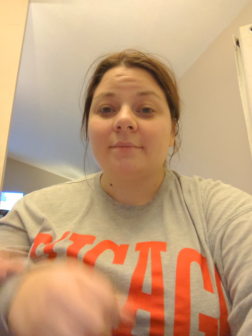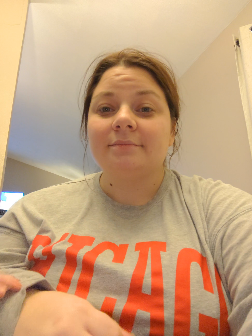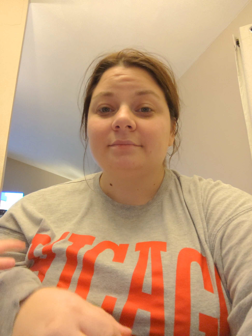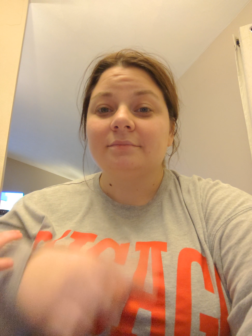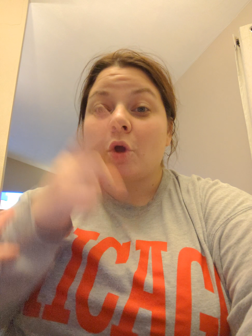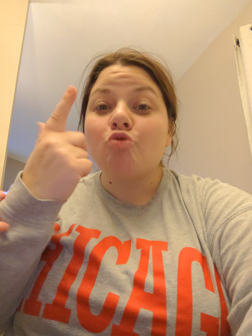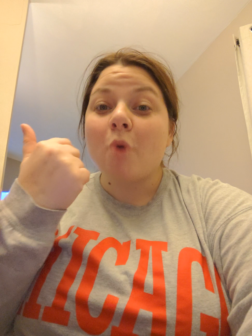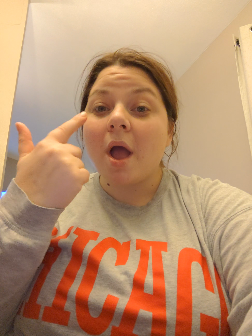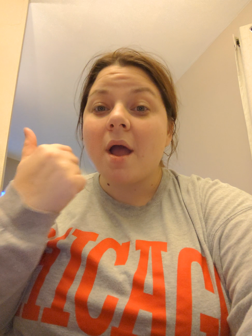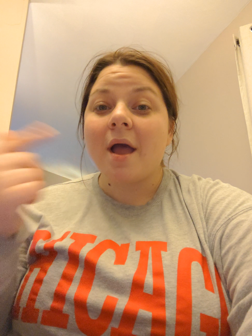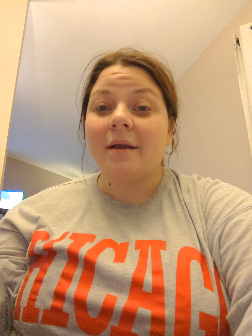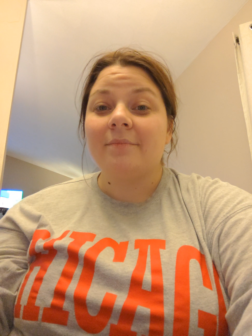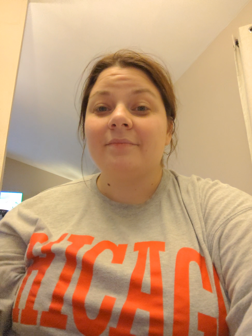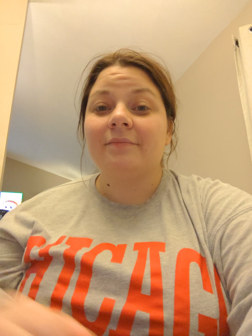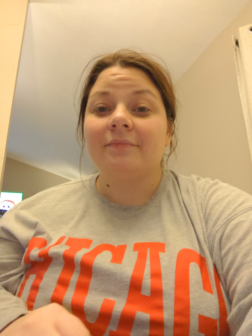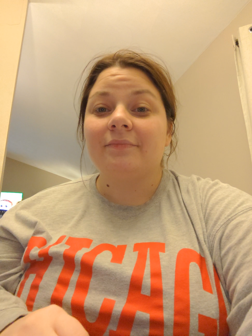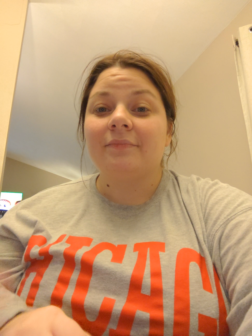cry